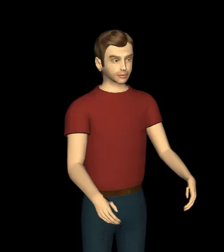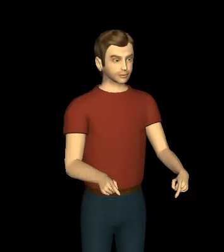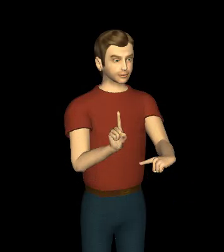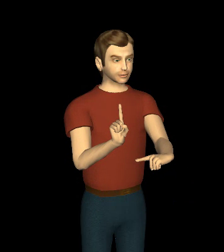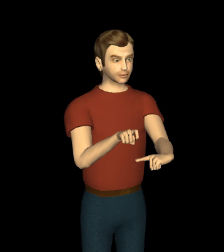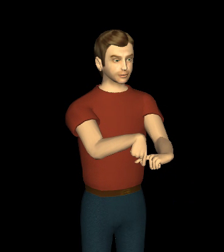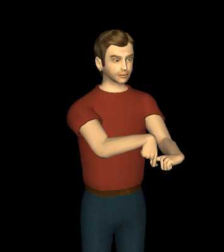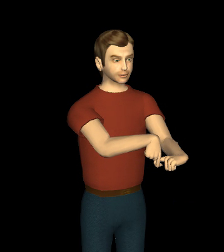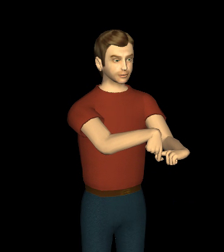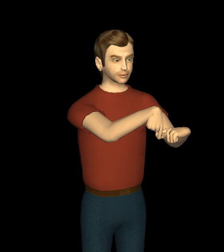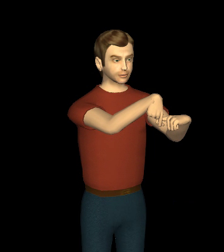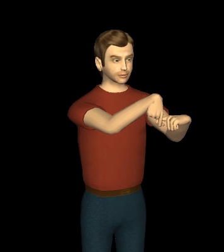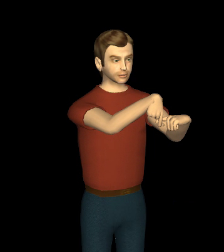يعلق